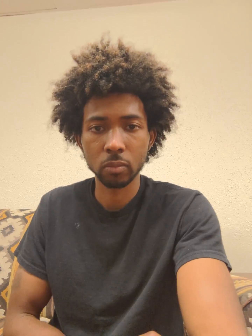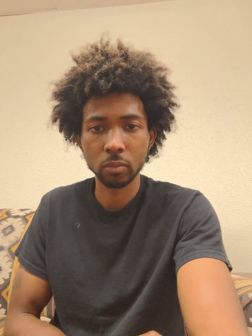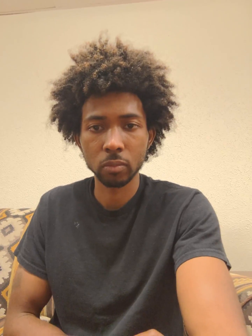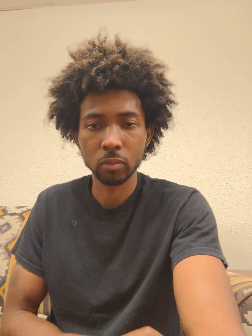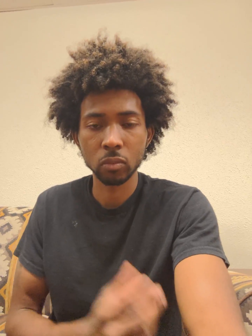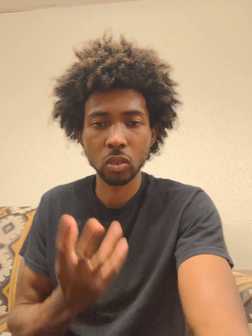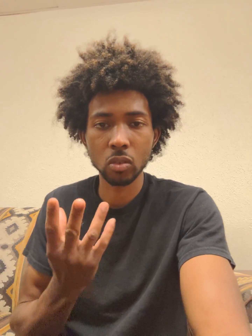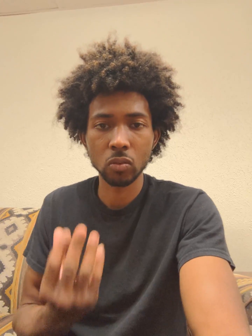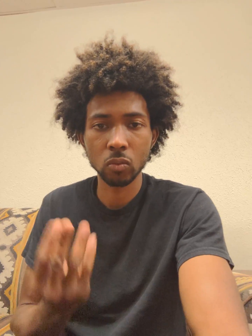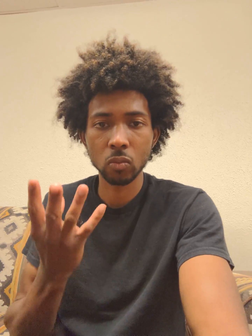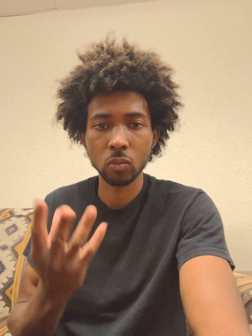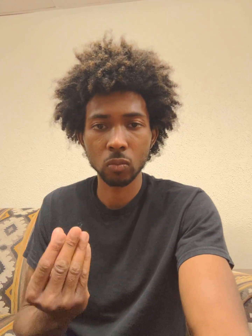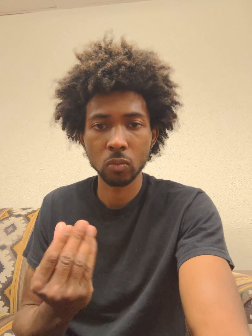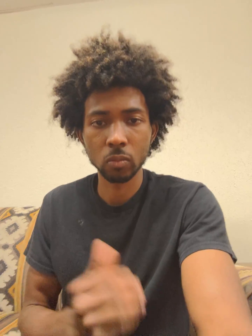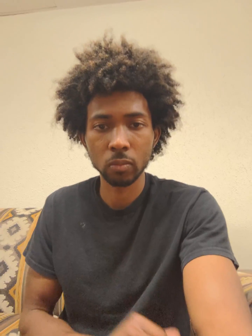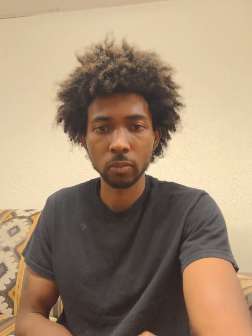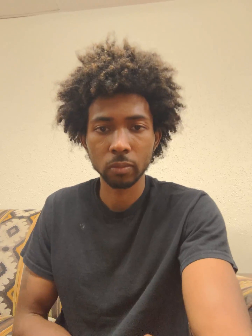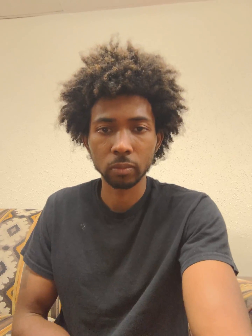gentle